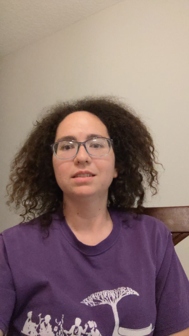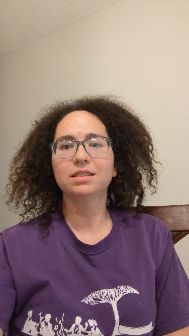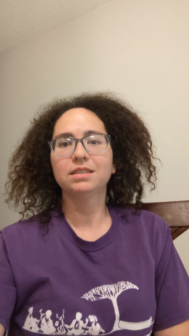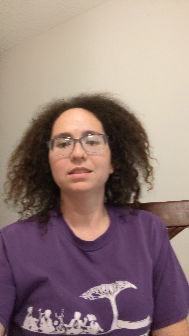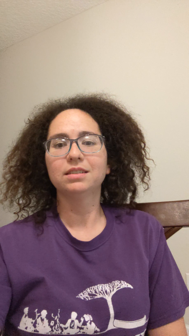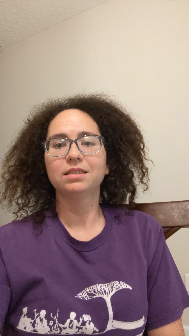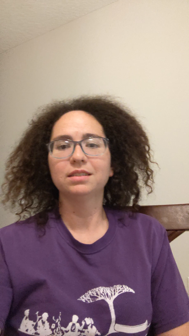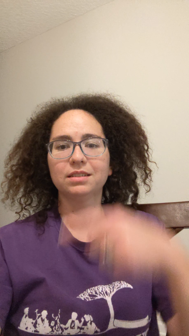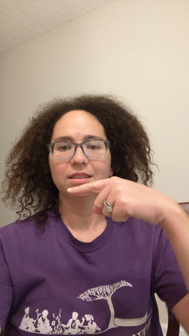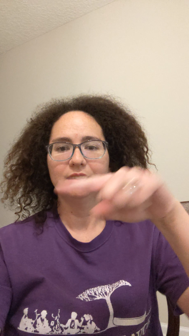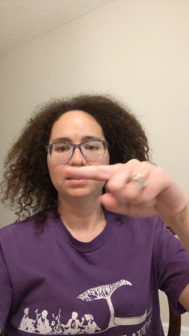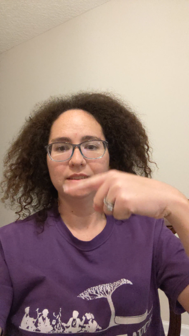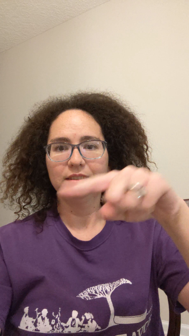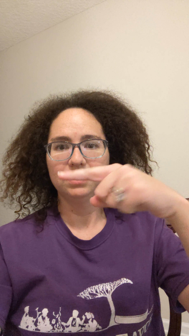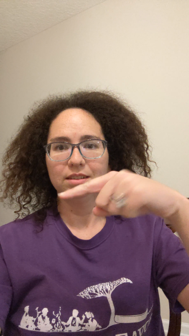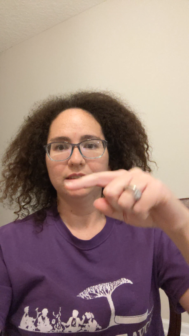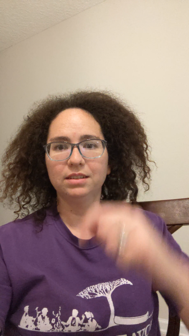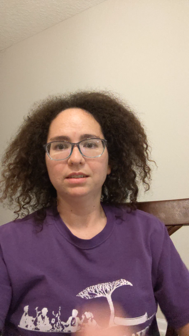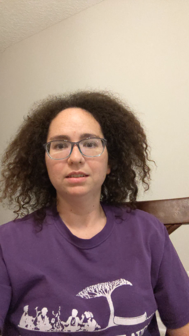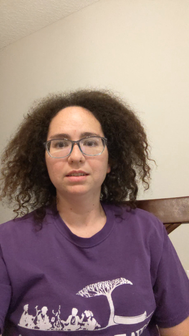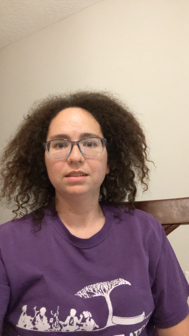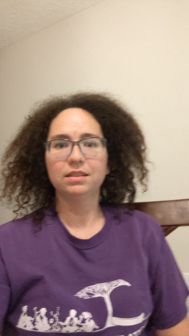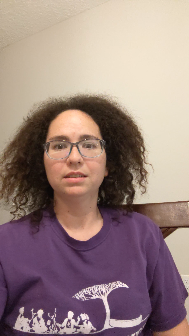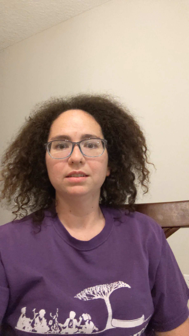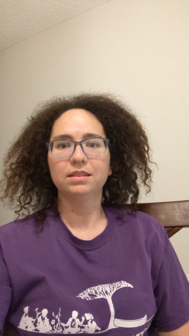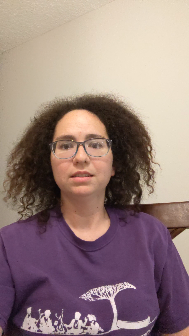knife